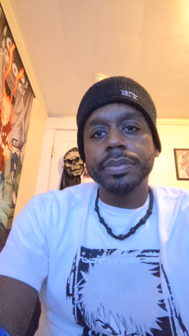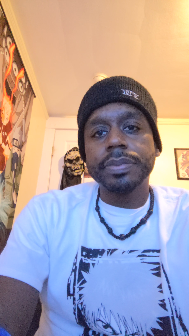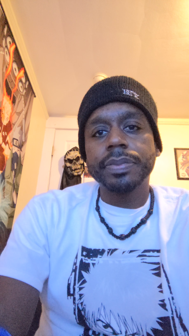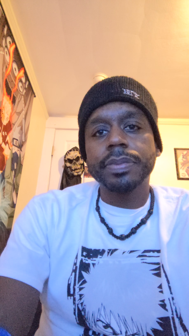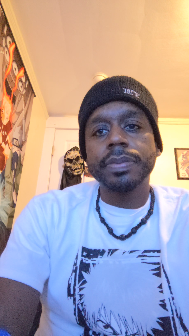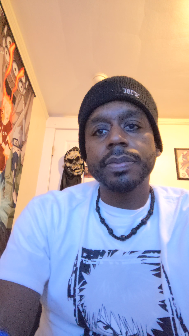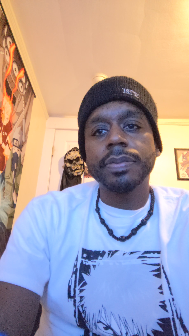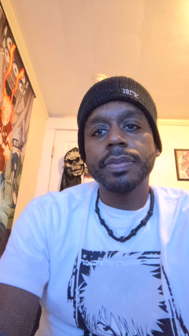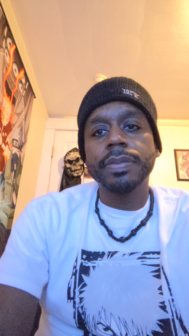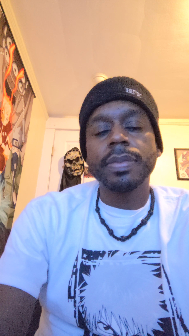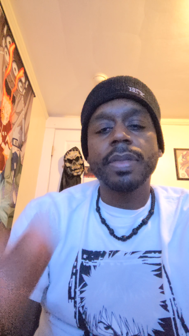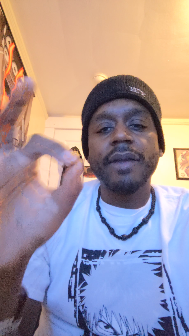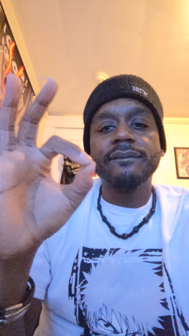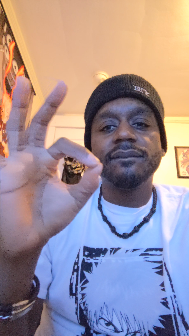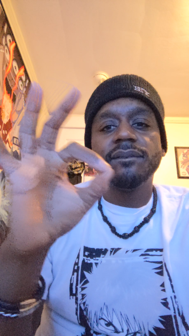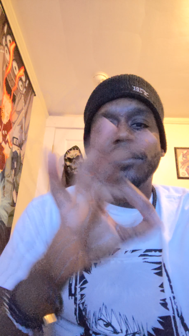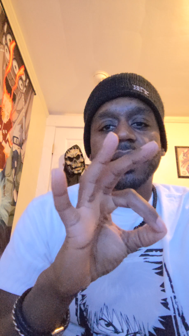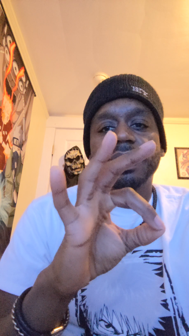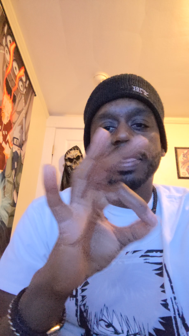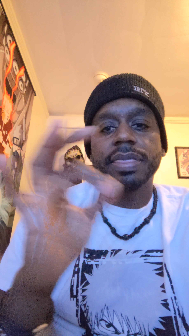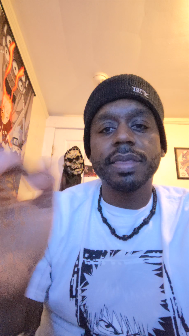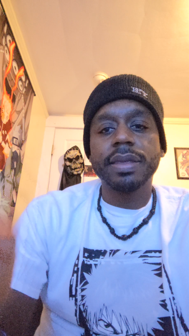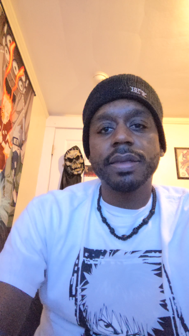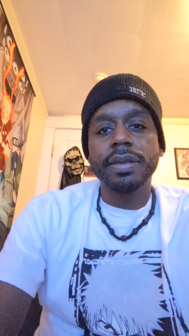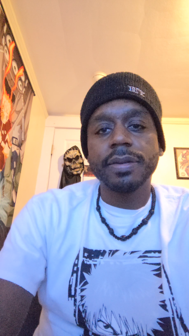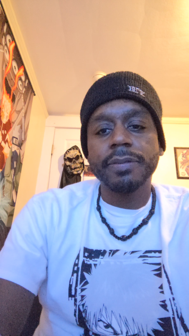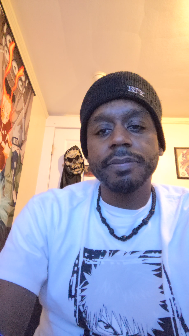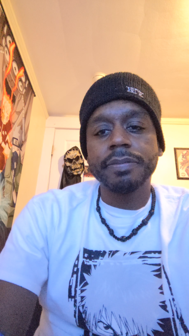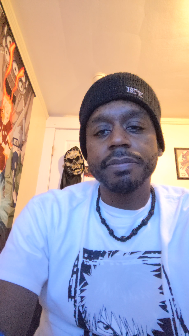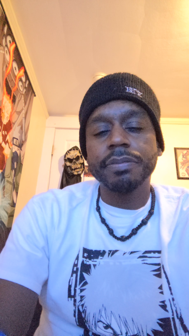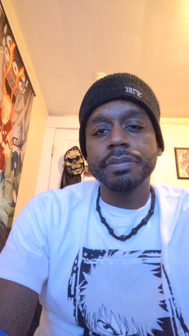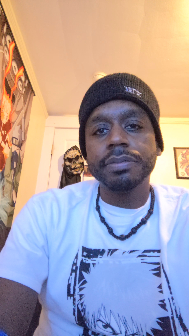fit